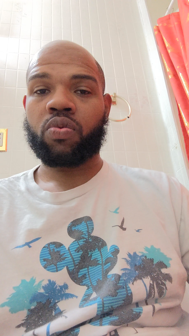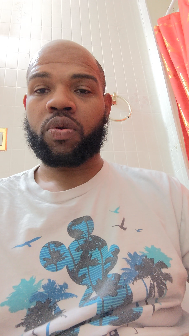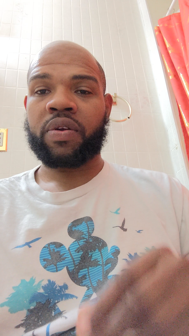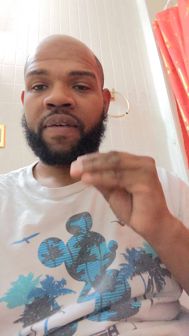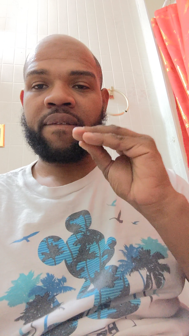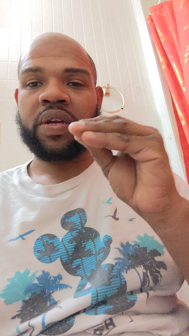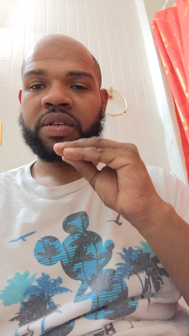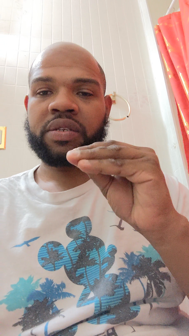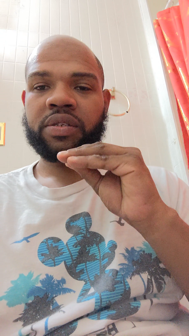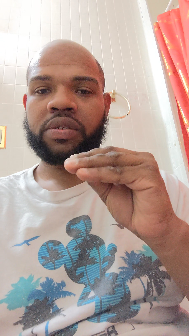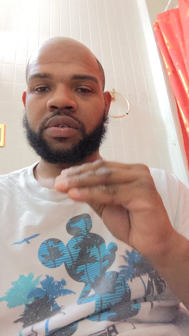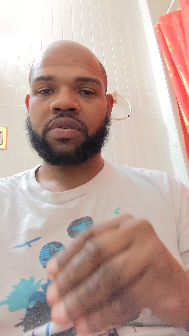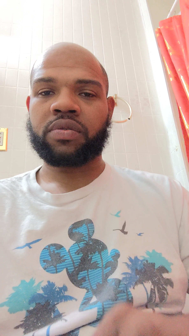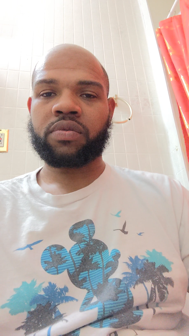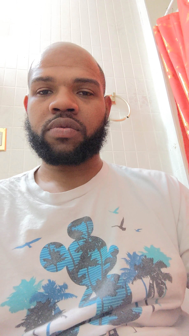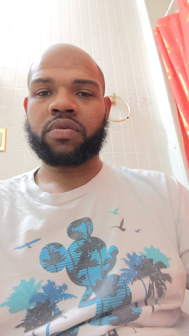fix